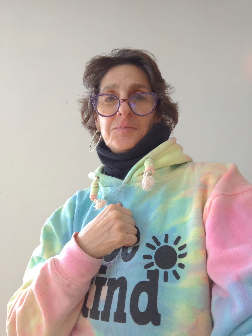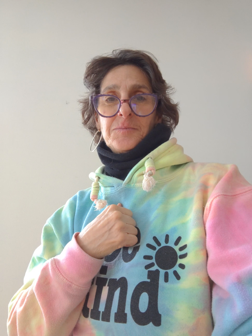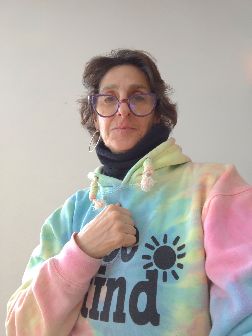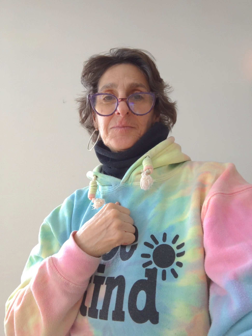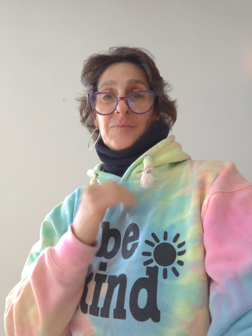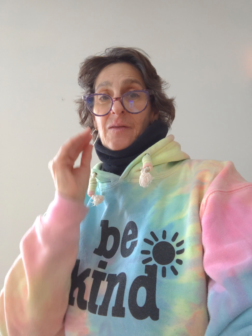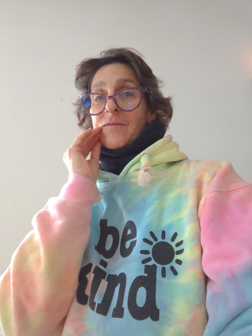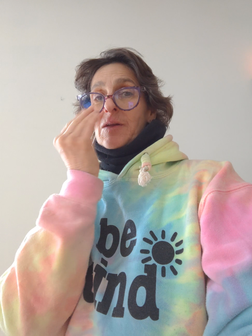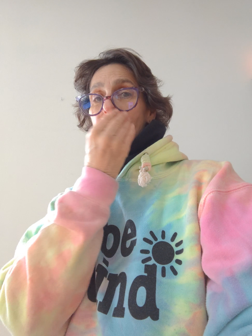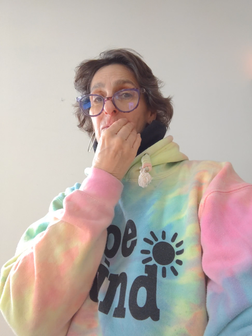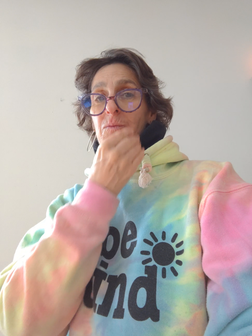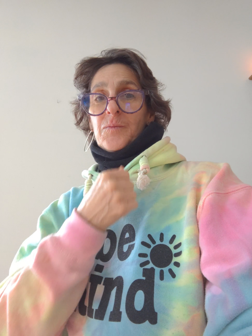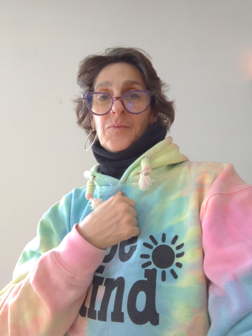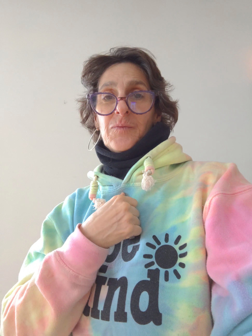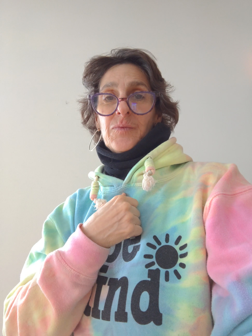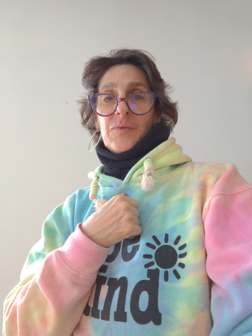flower